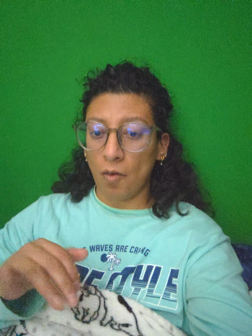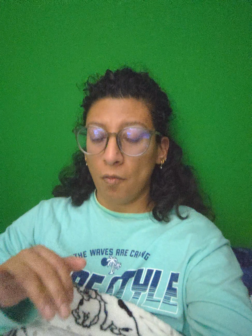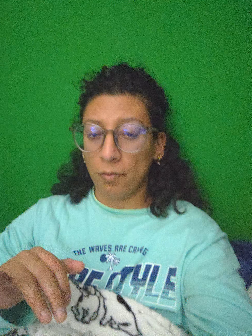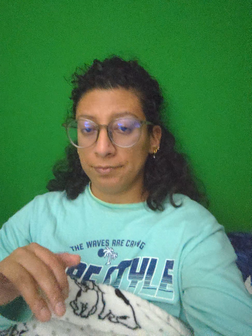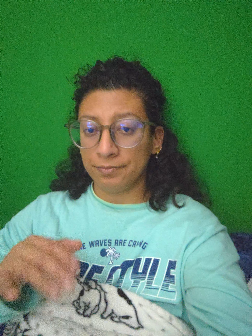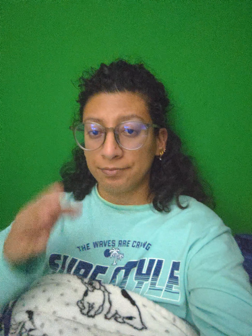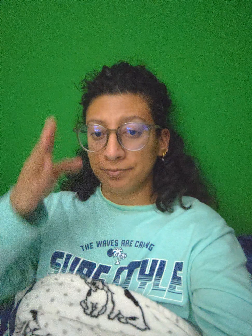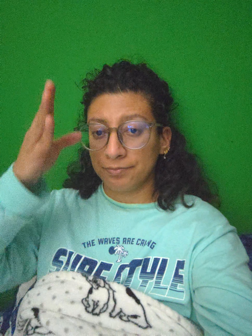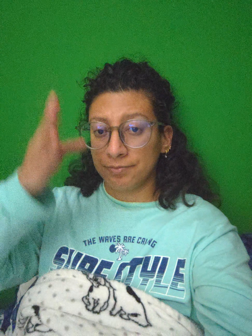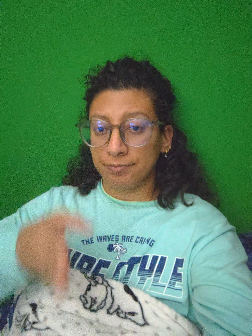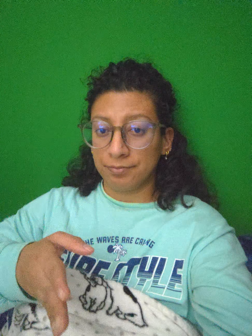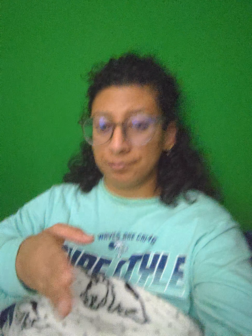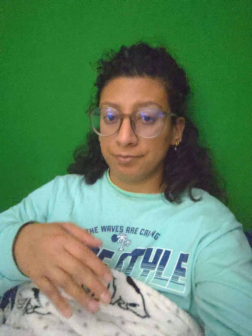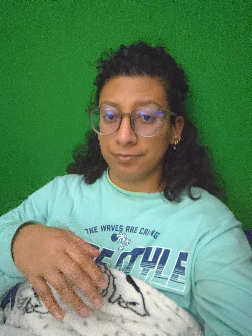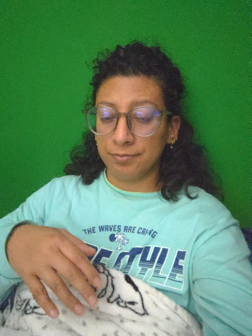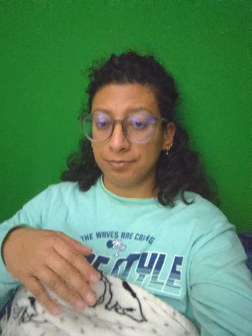person